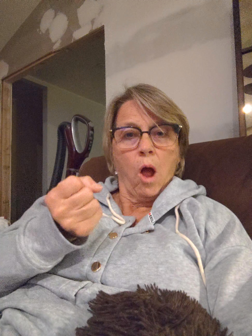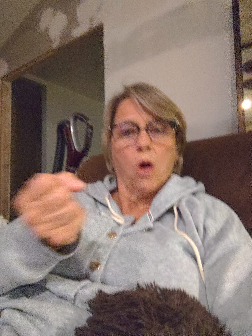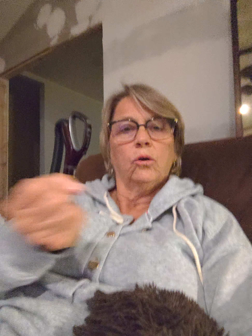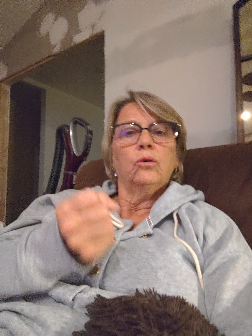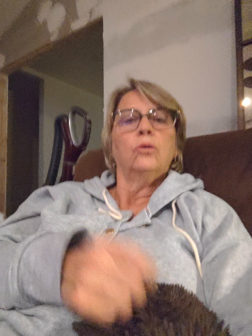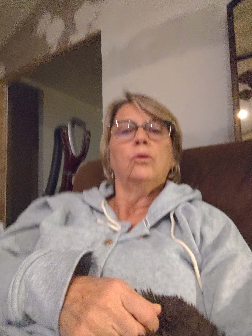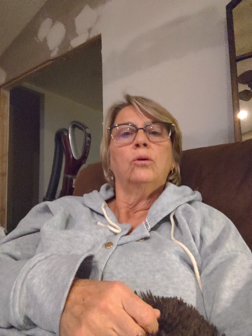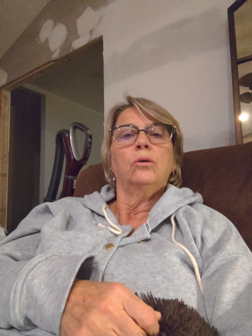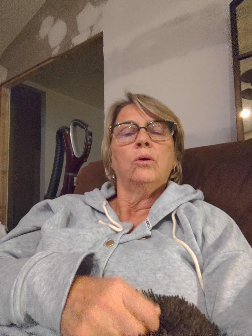drawer